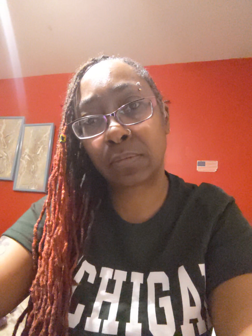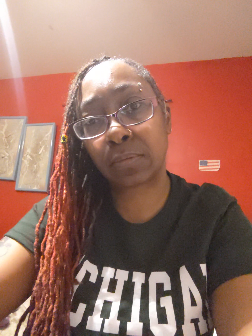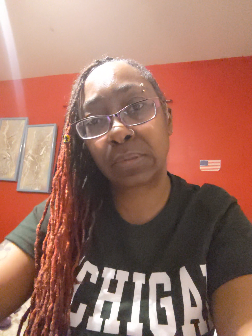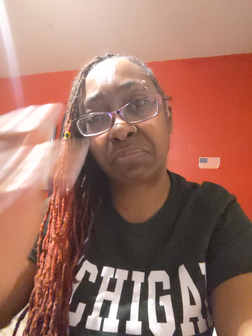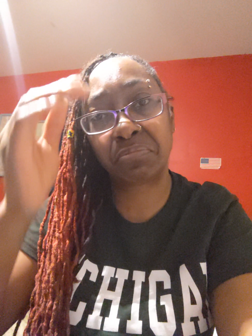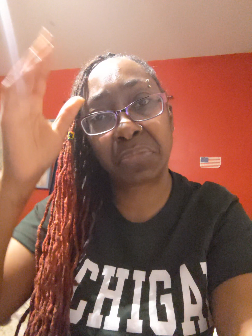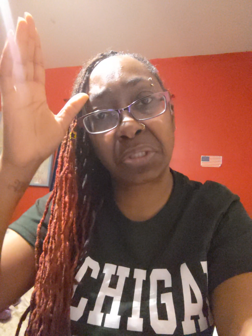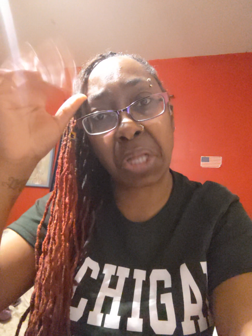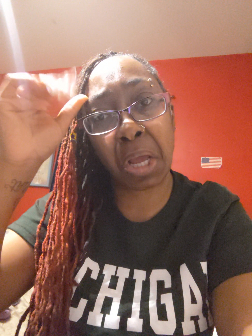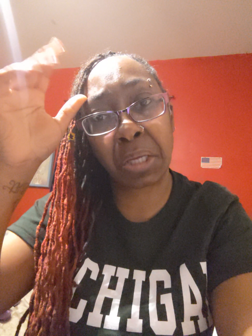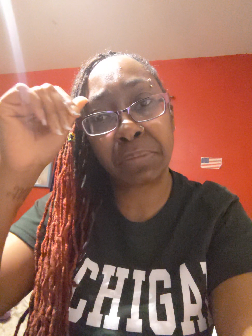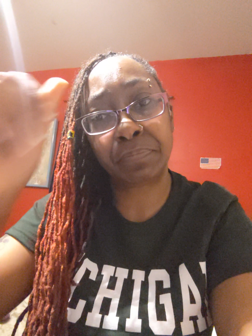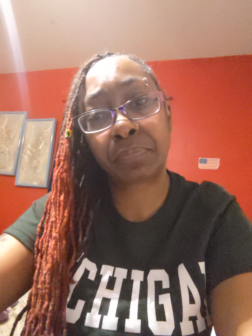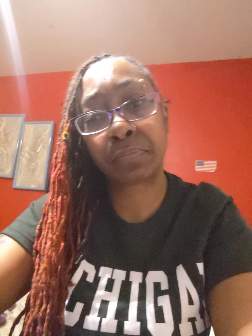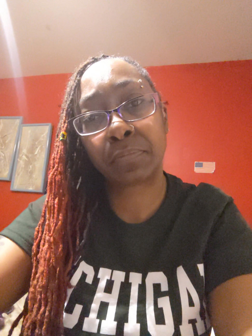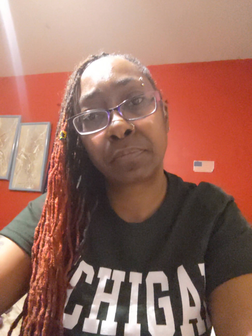donkey